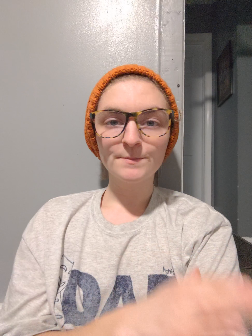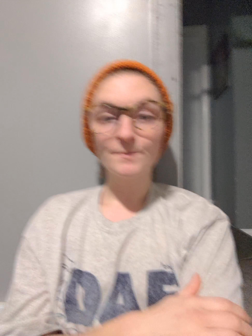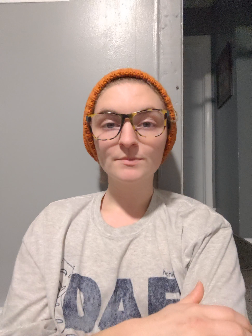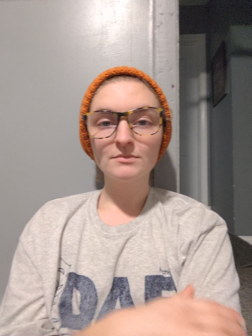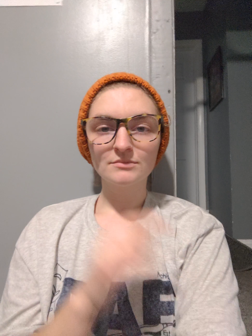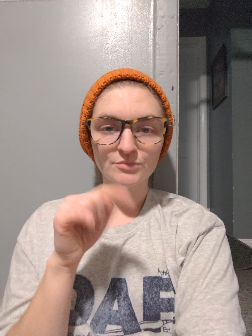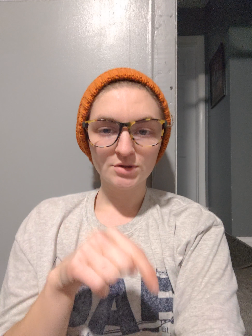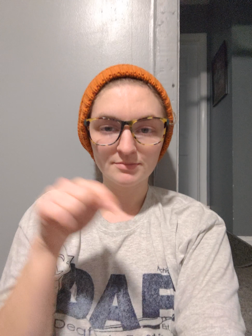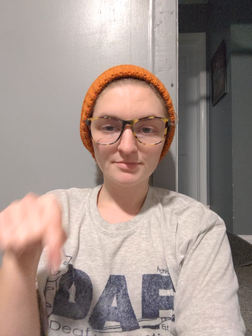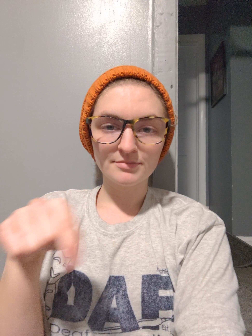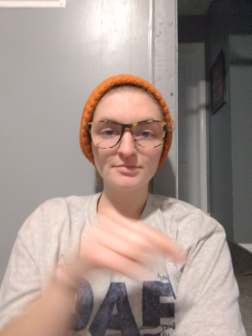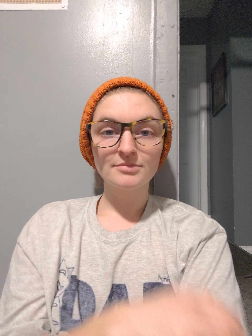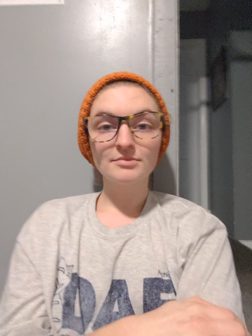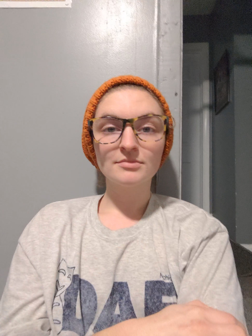feet